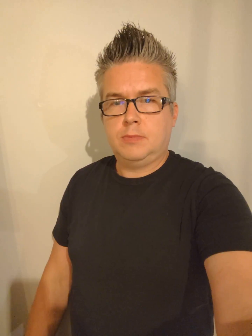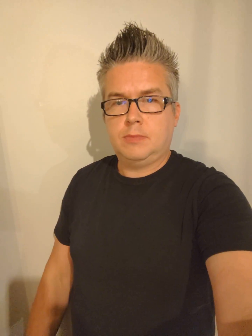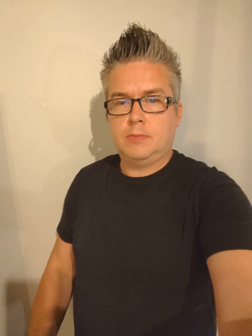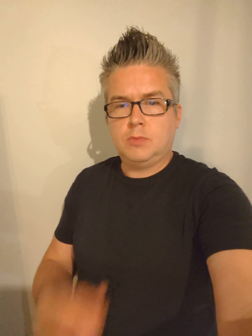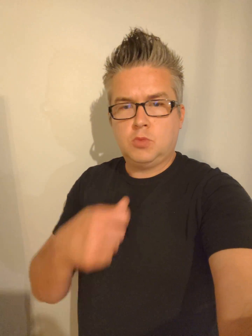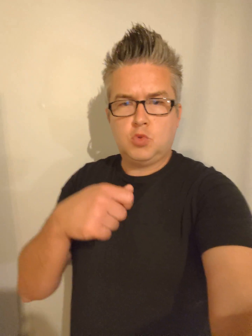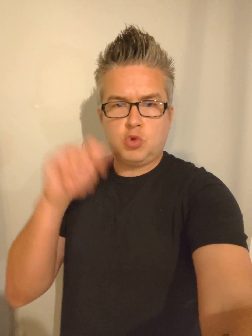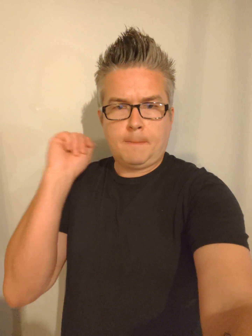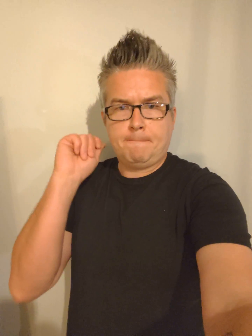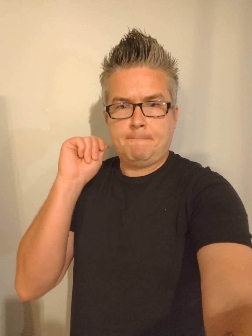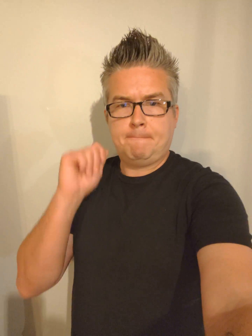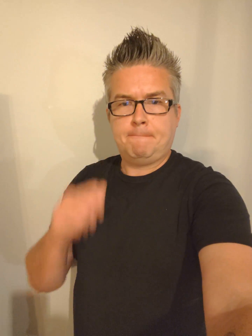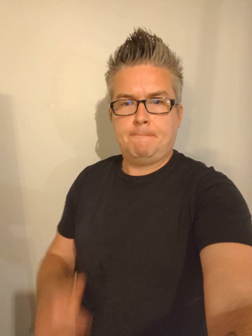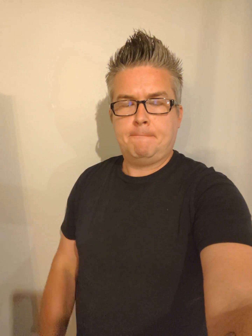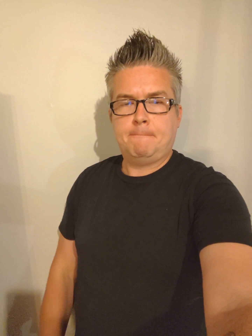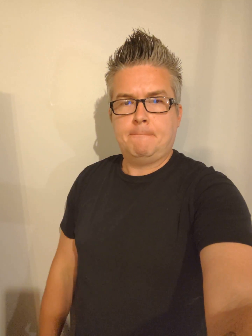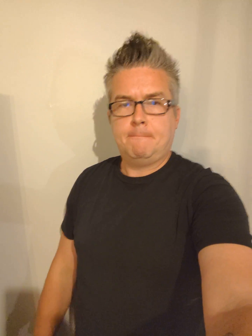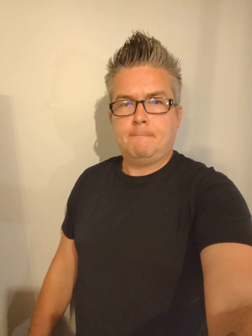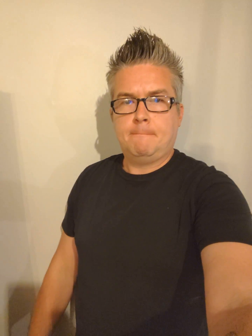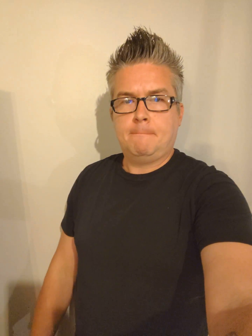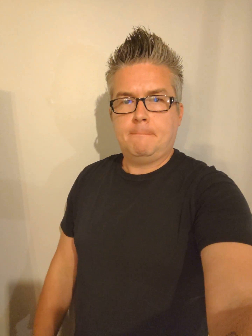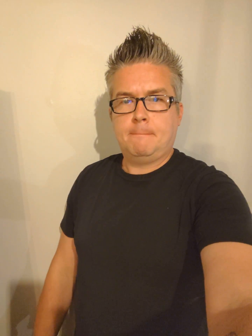rip